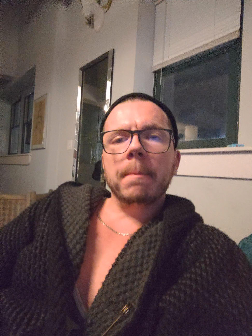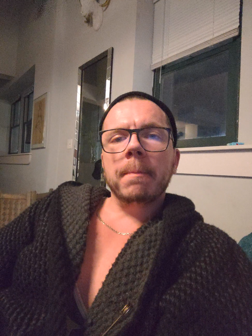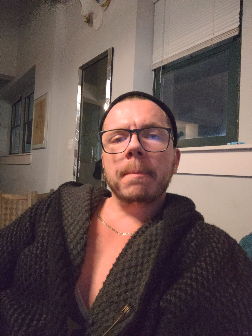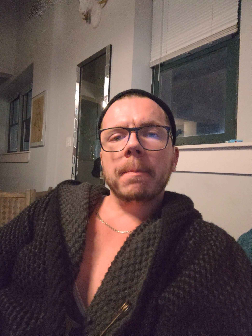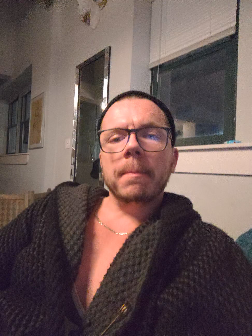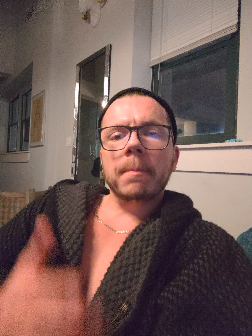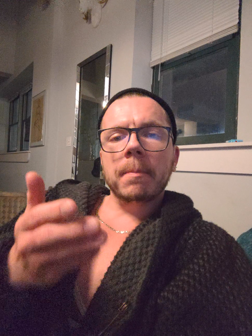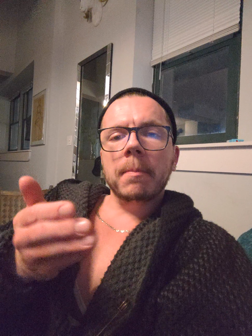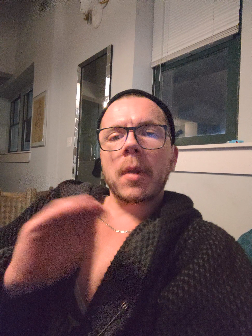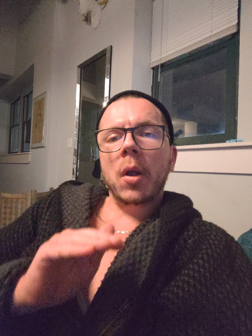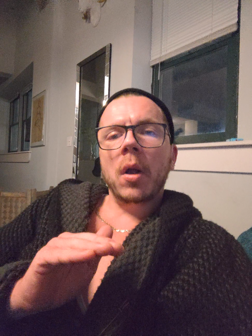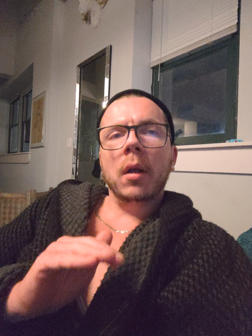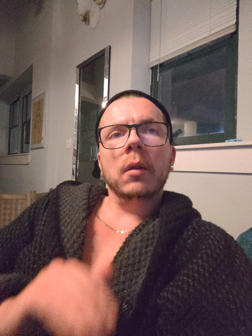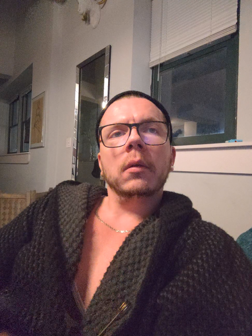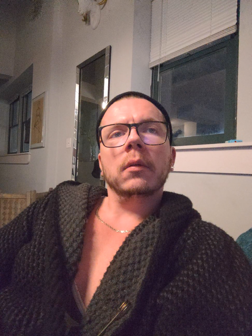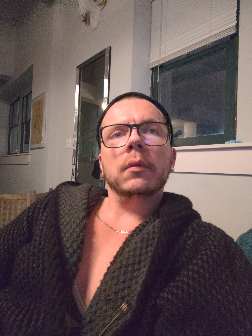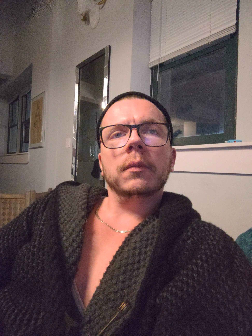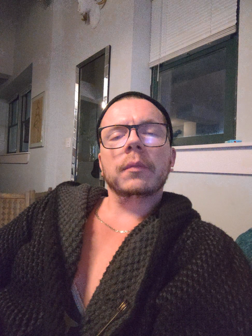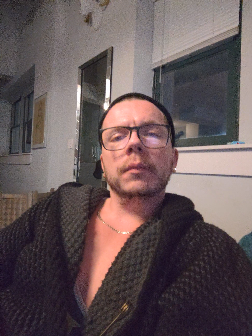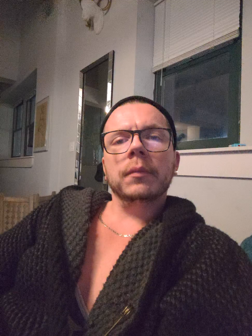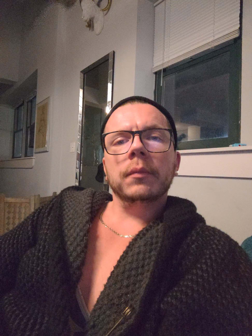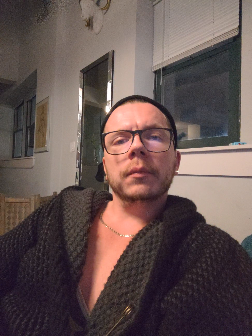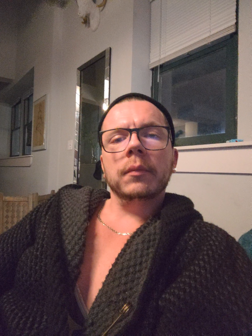on